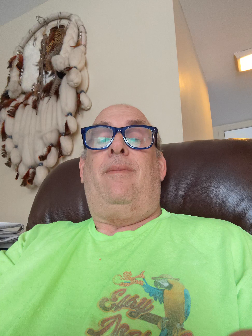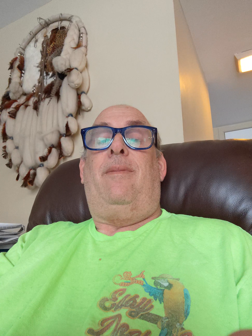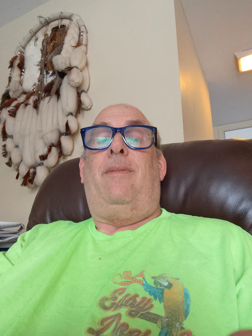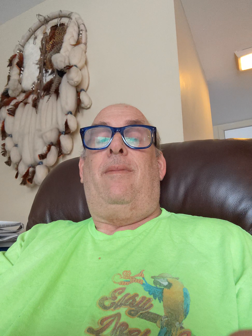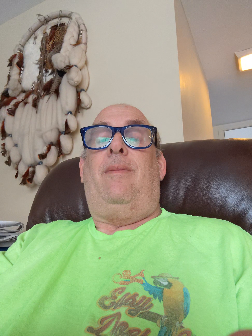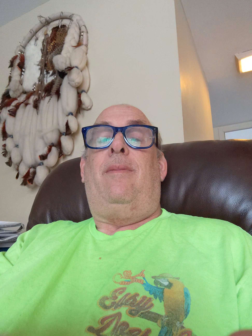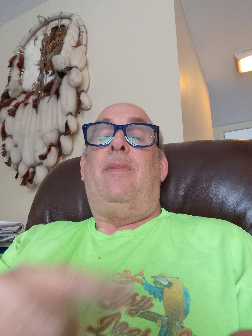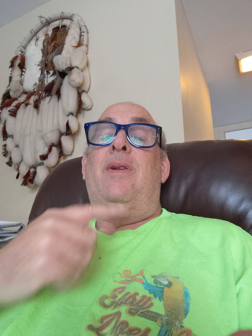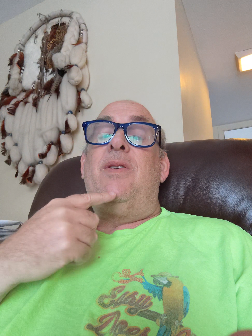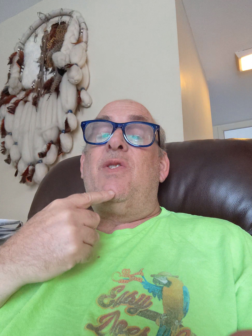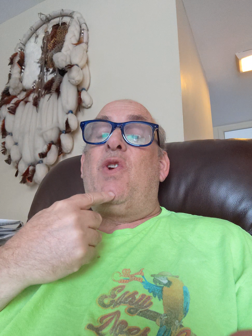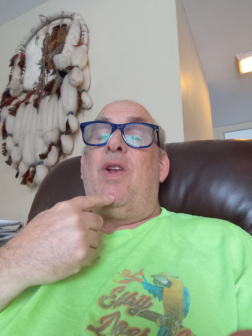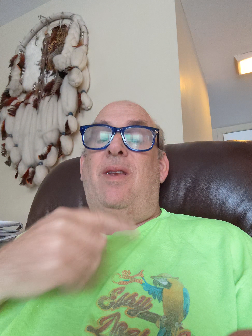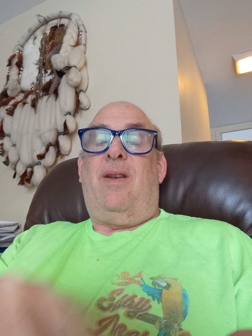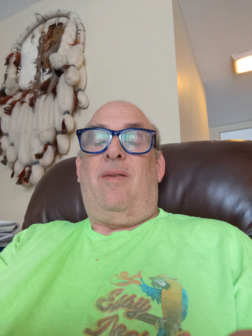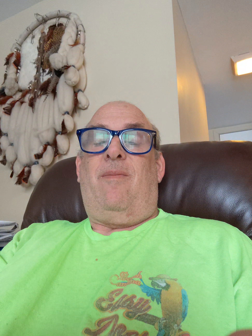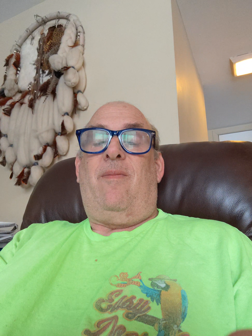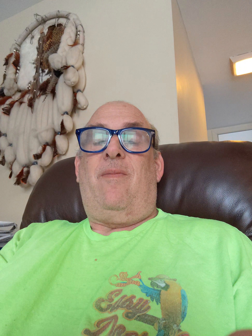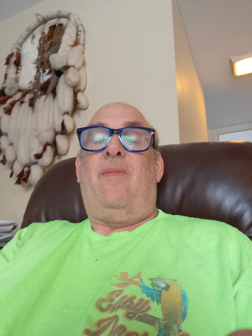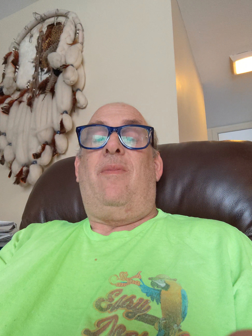chin